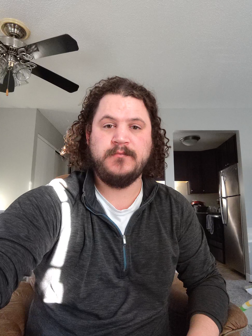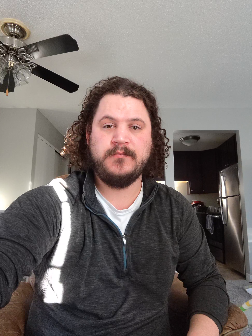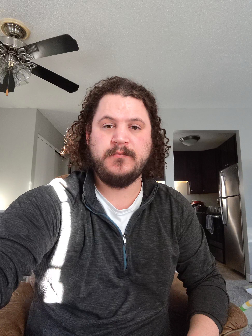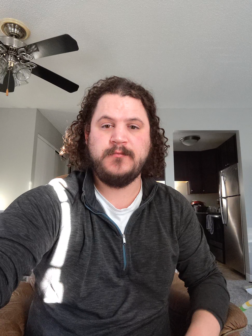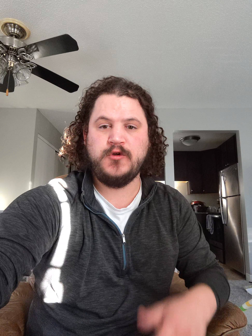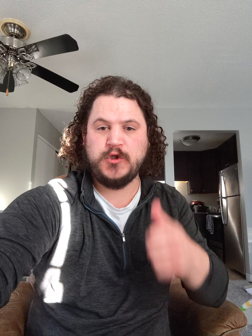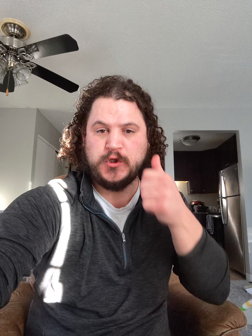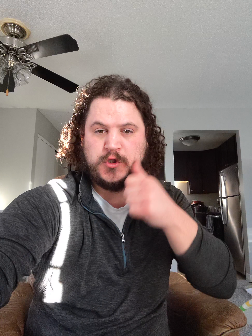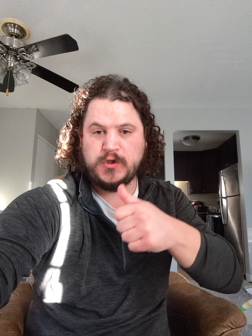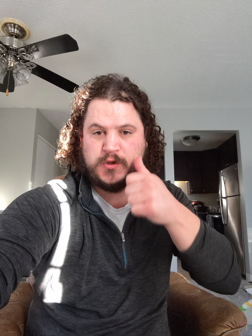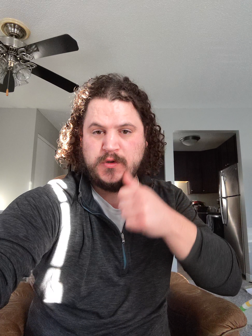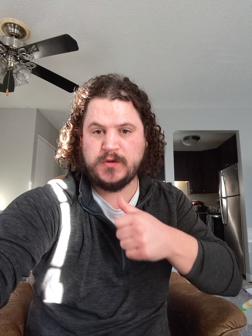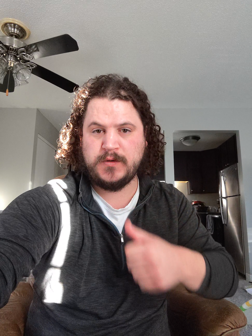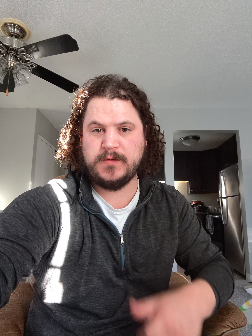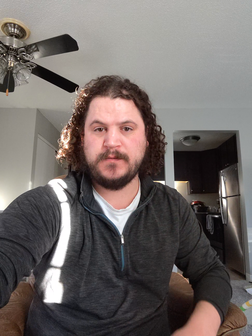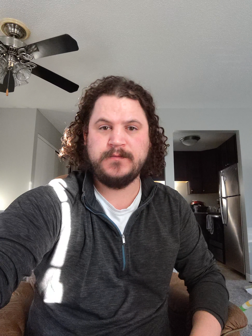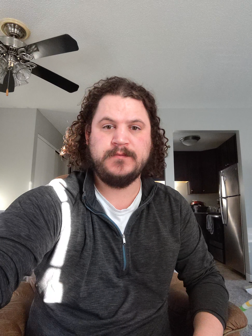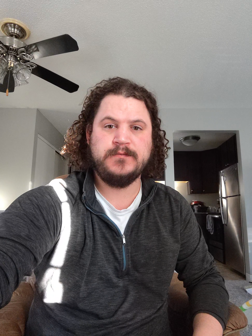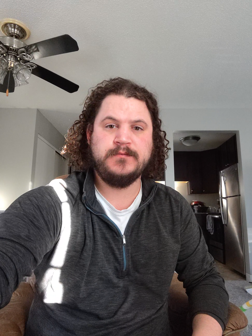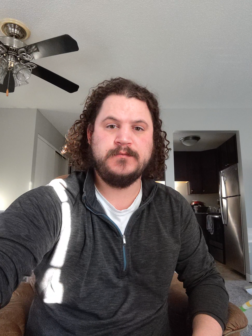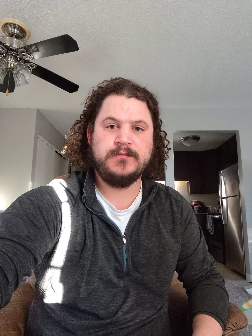girl